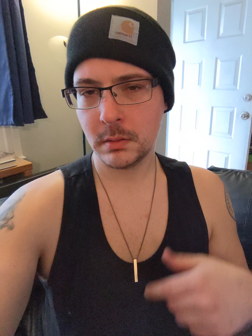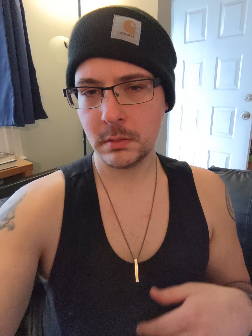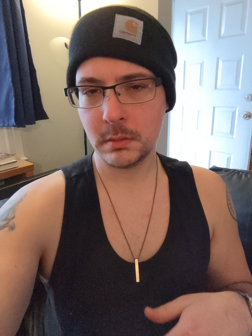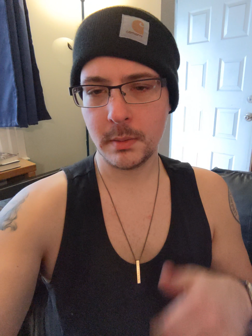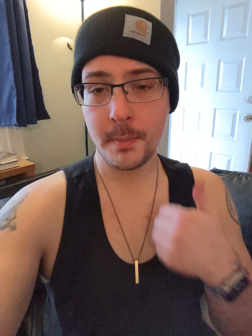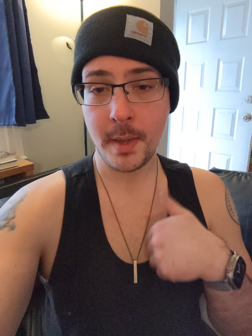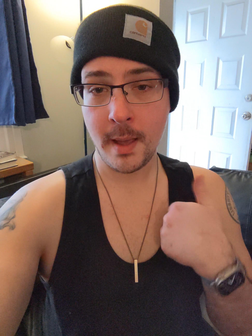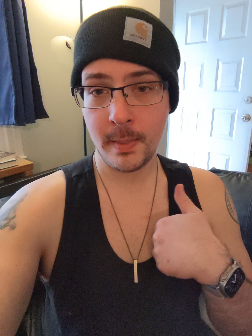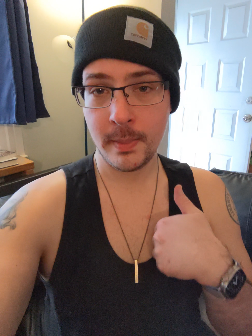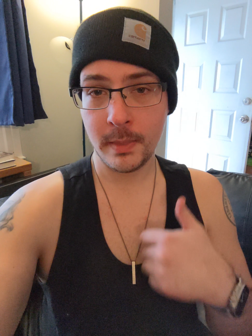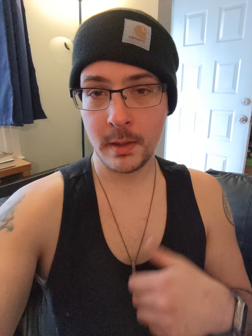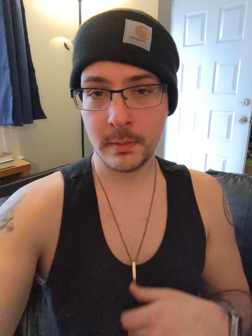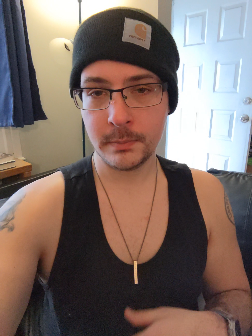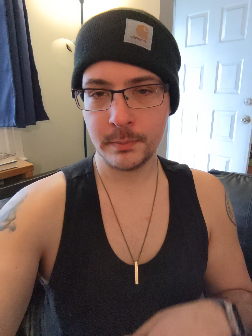bath